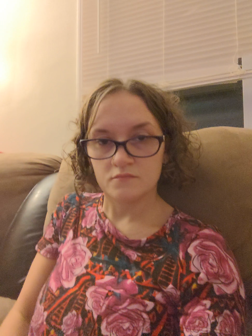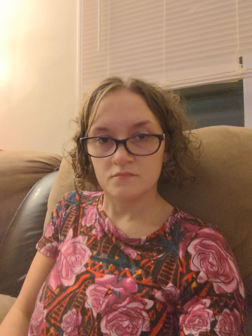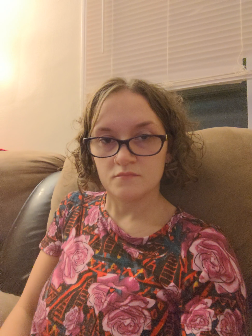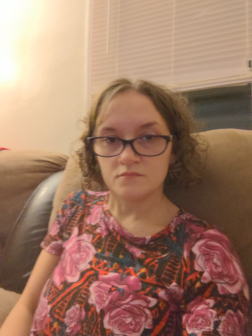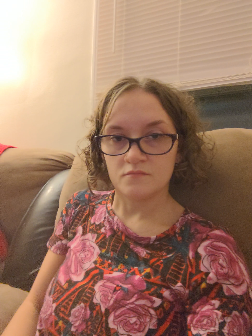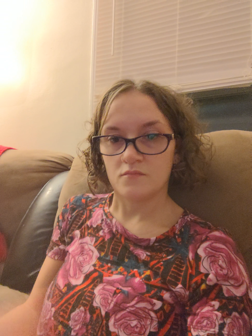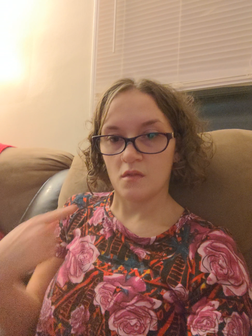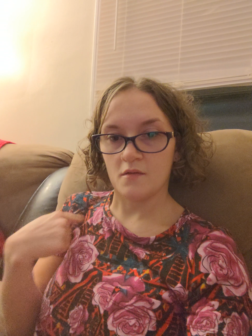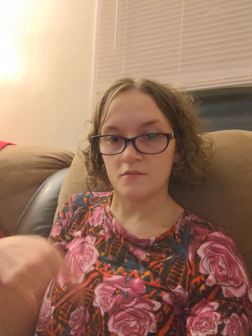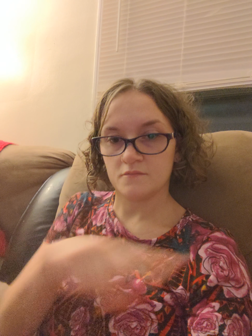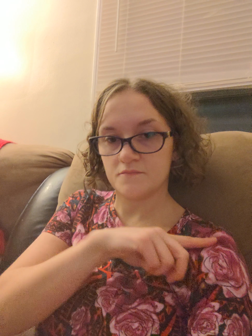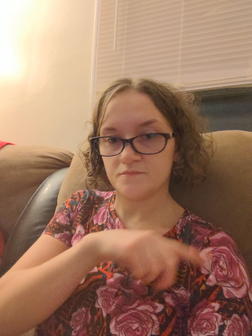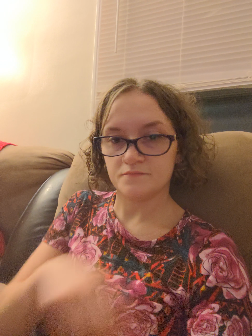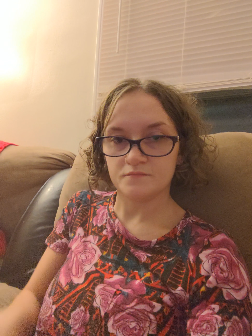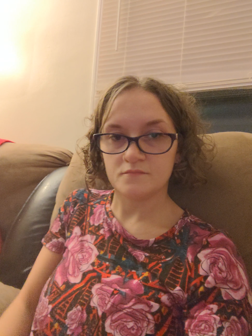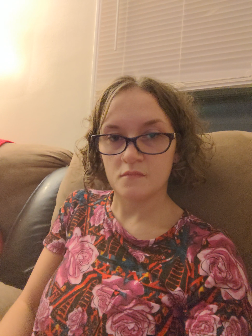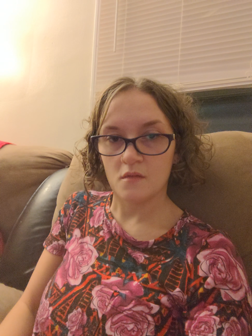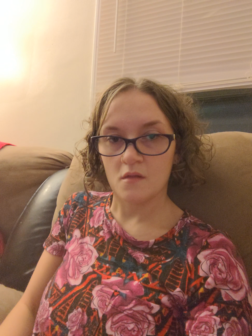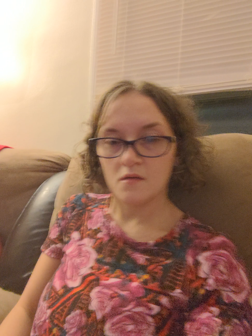we